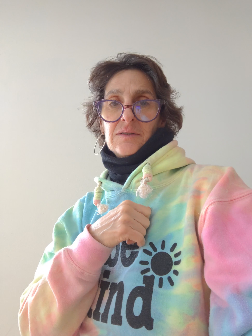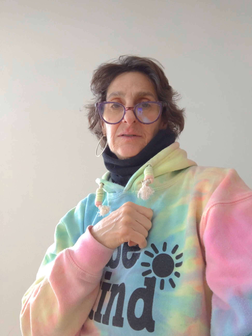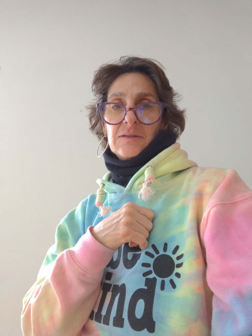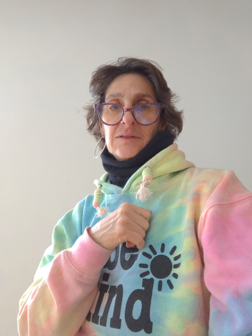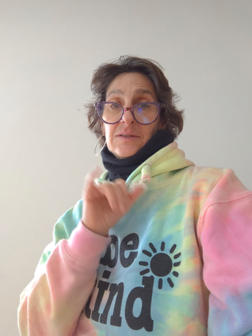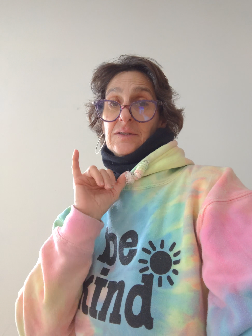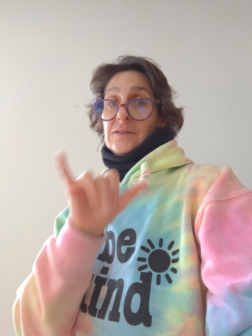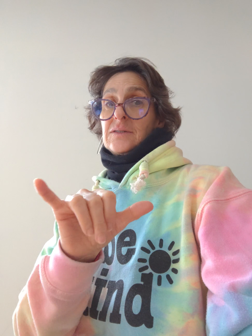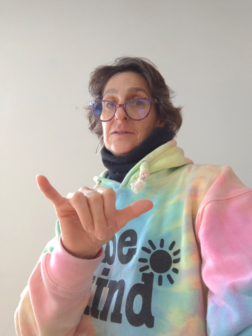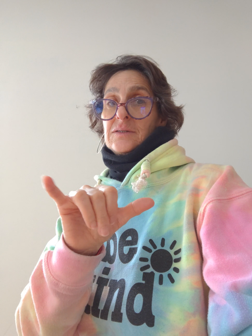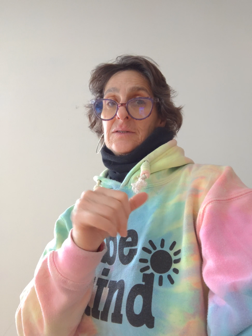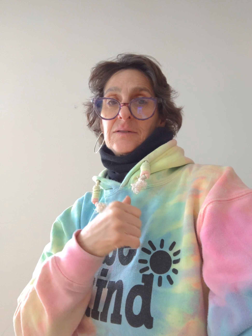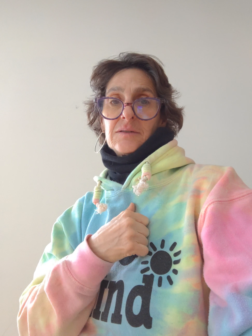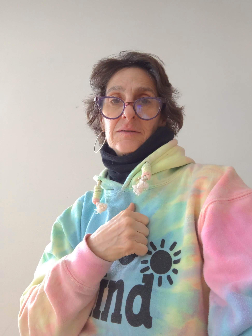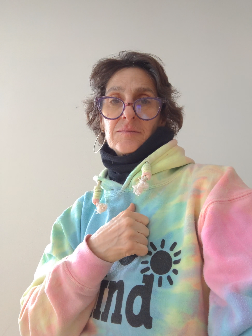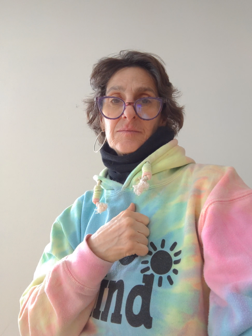stay